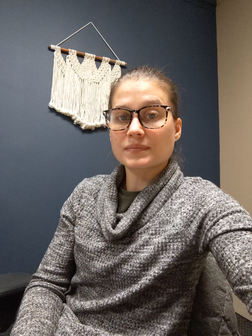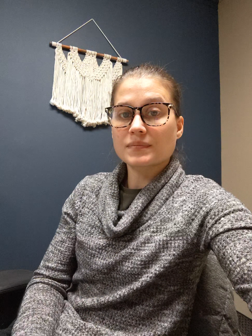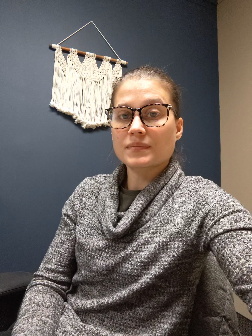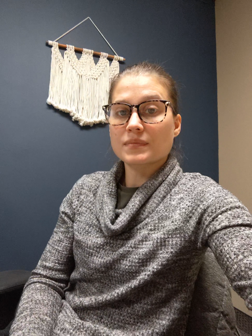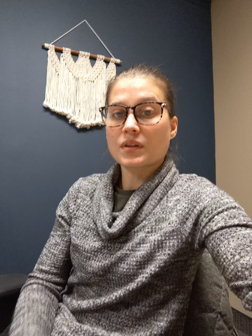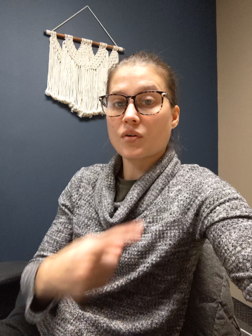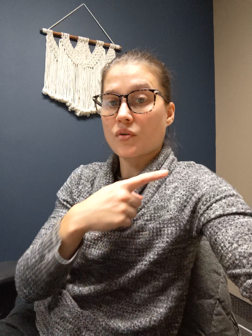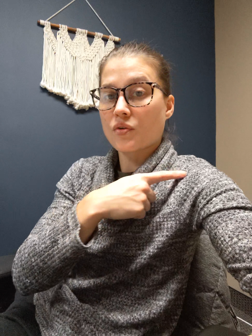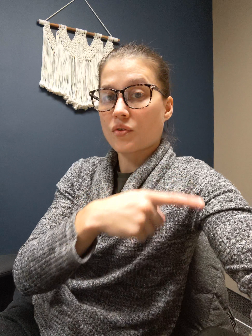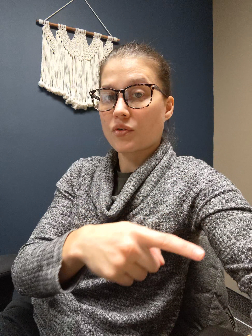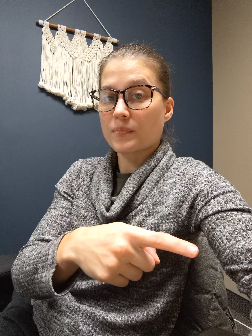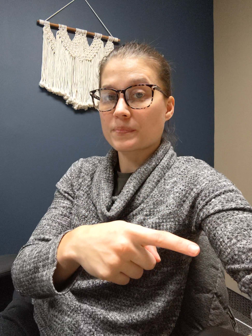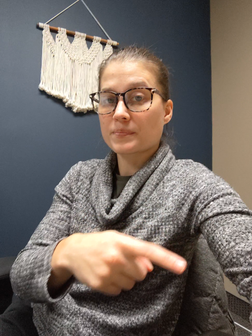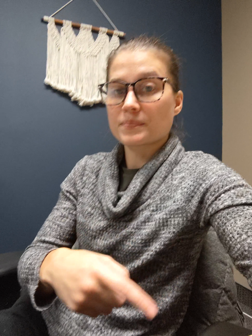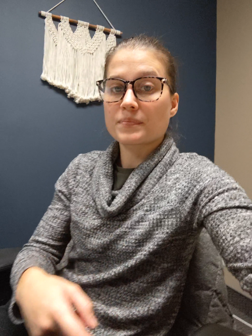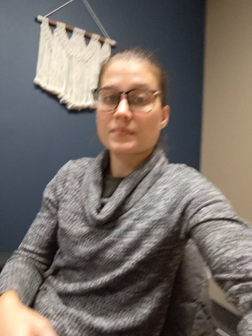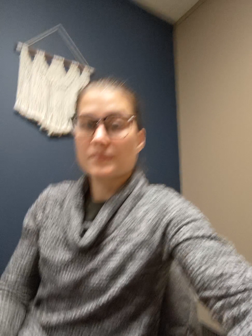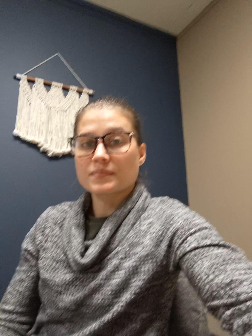arm